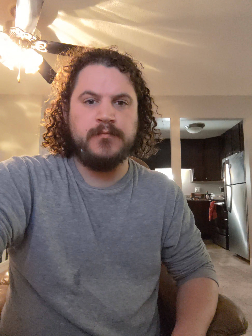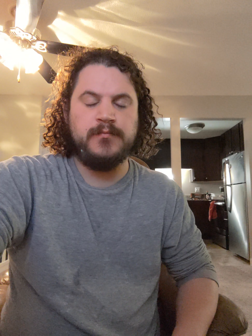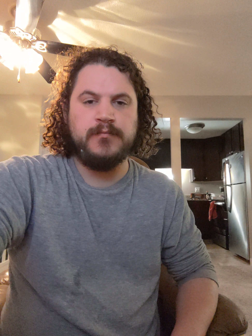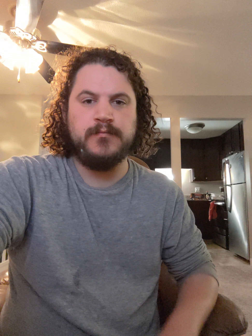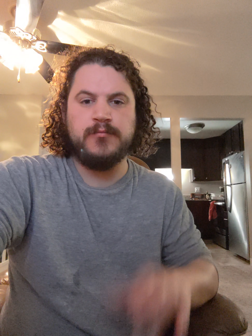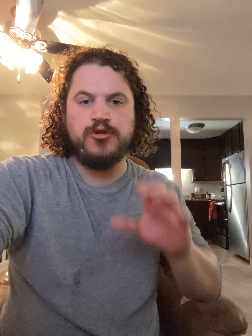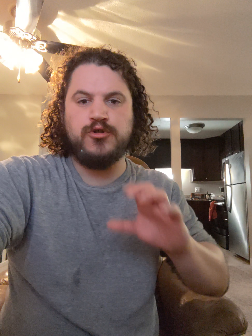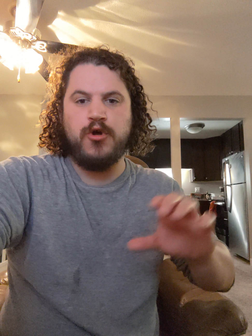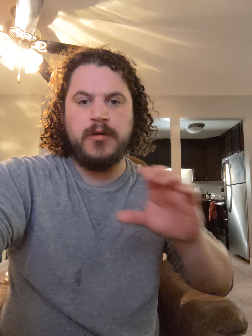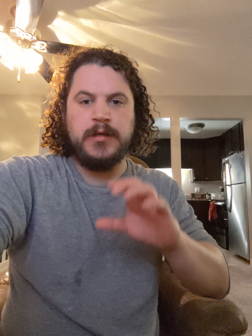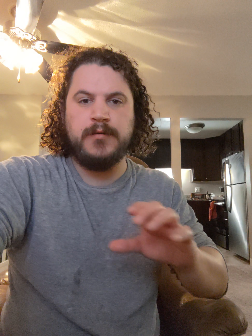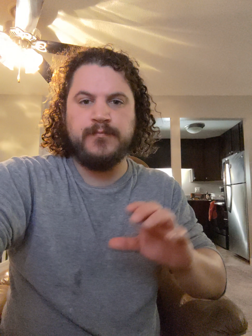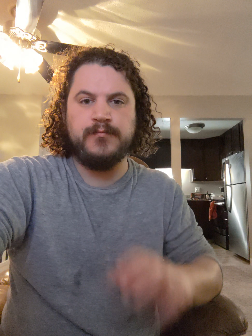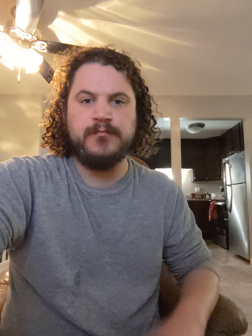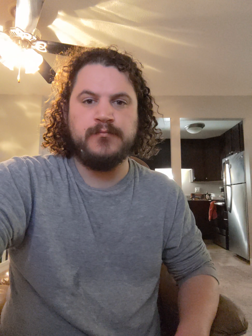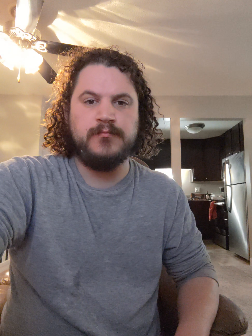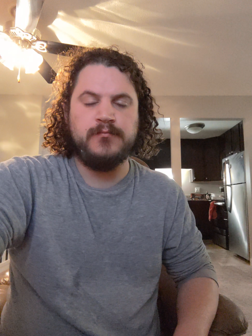chocolate